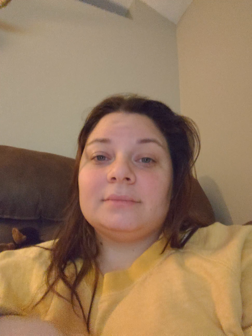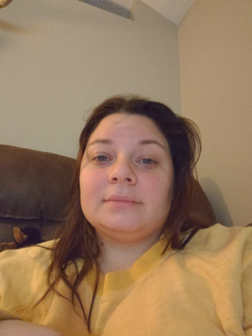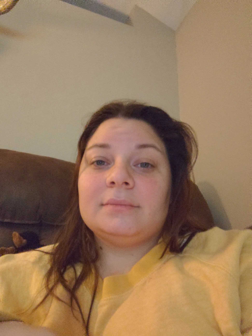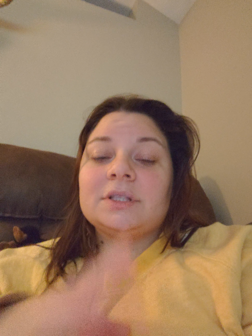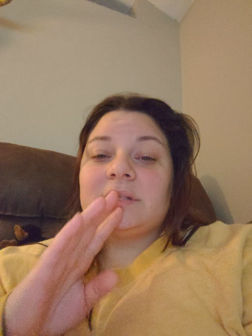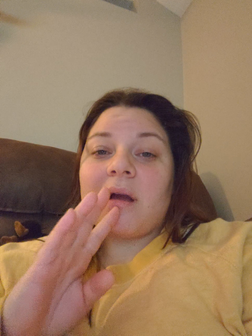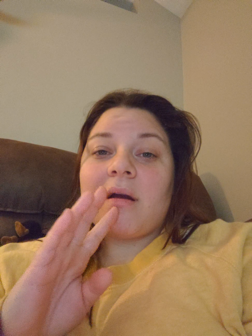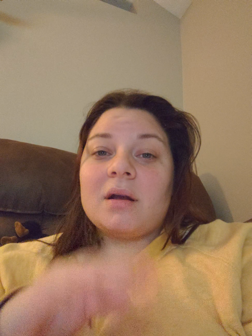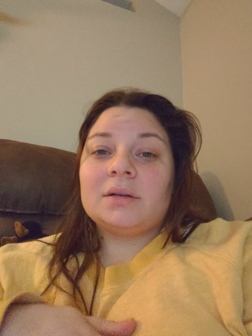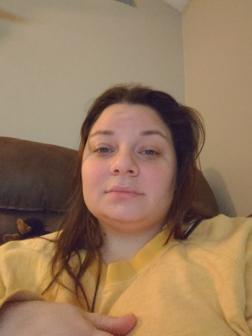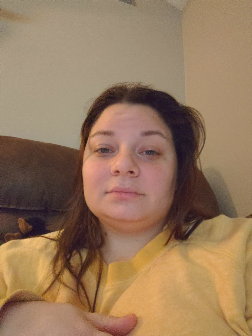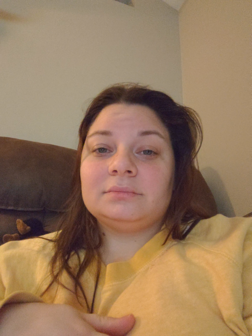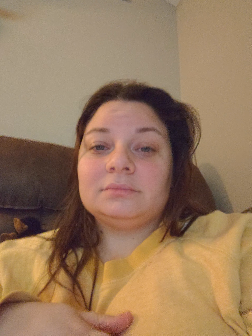talk